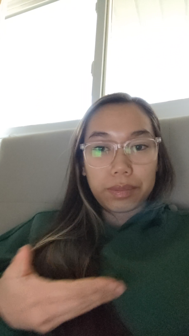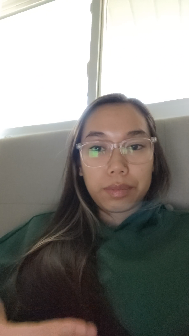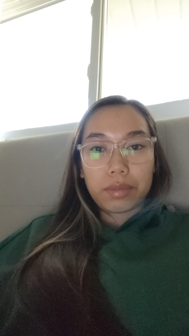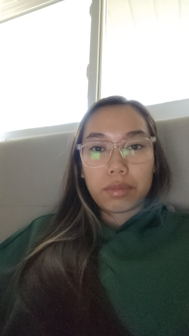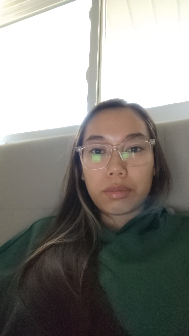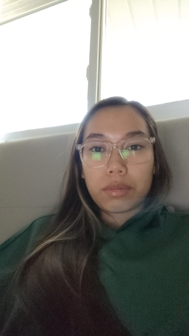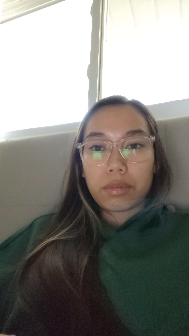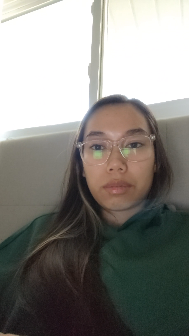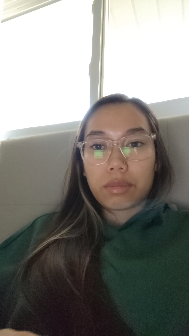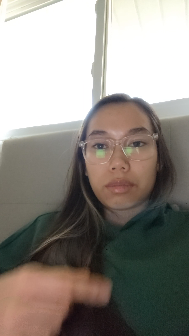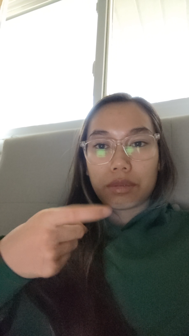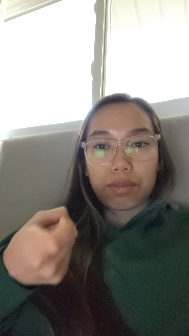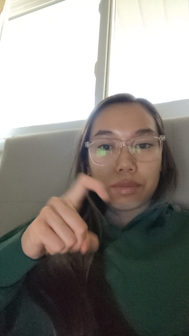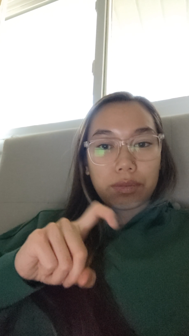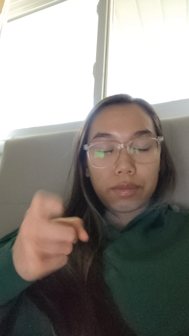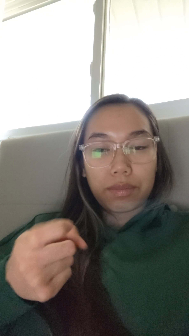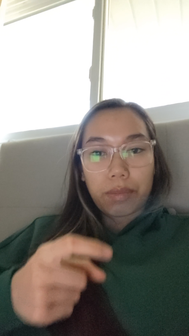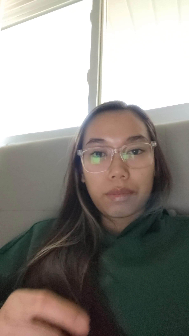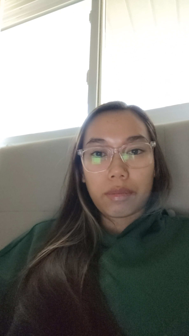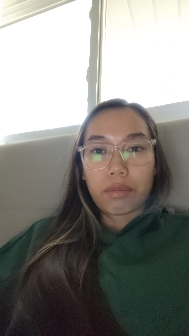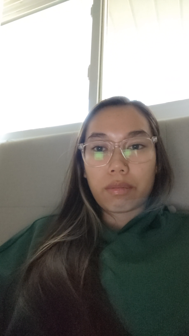friend